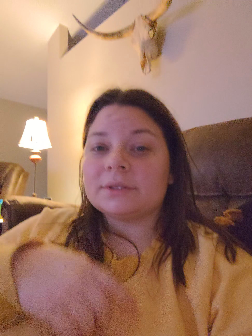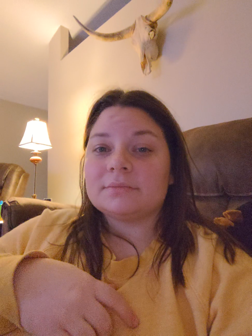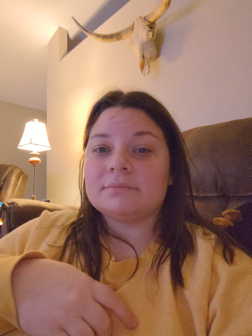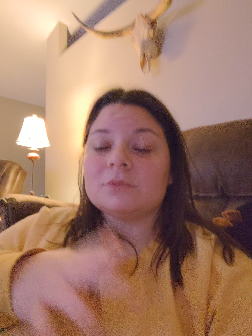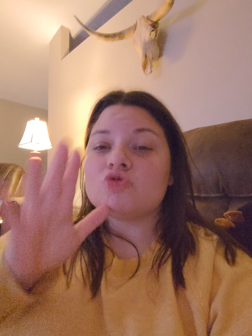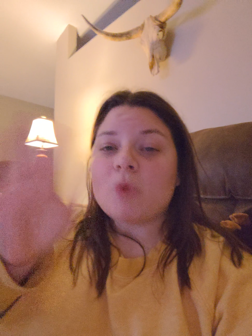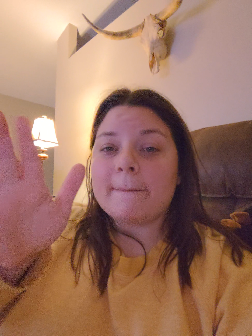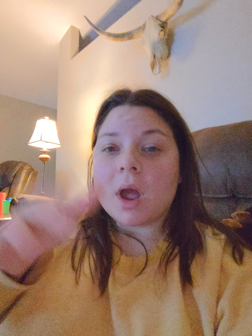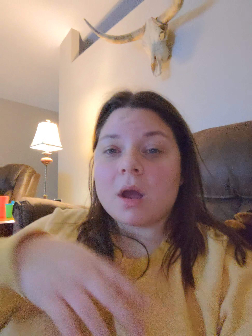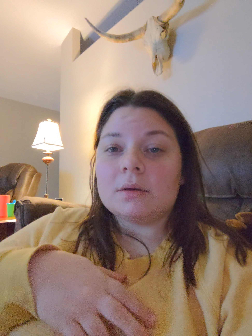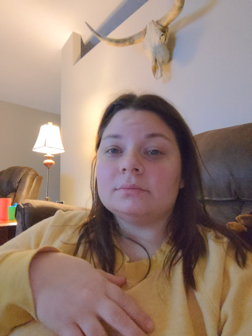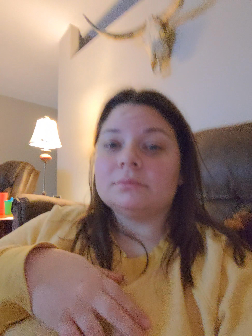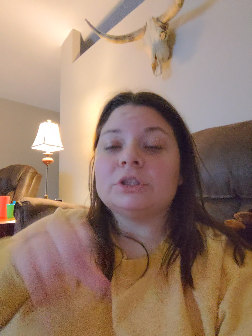grandma